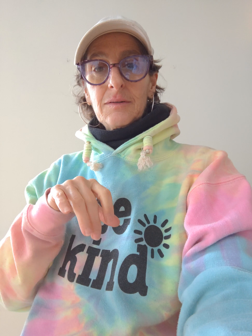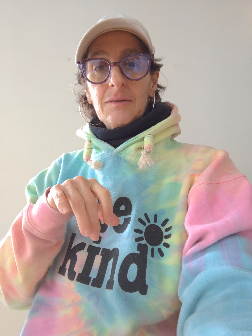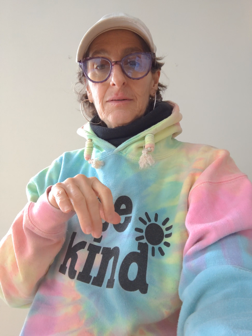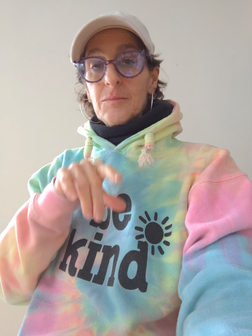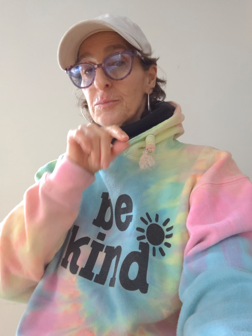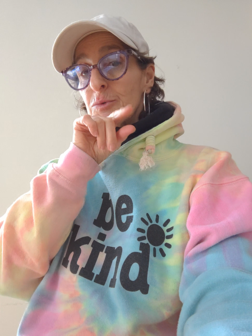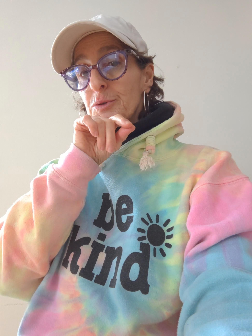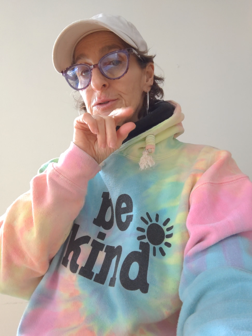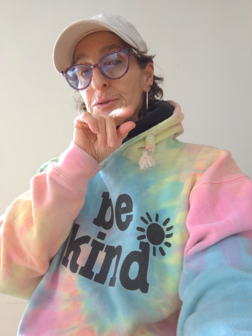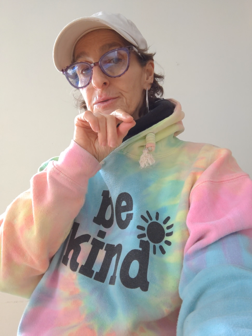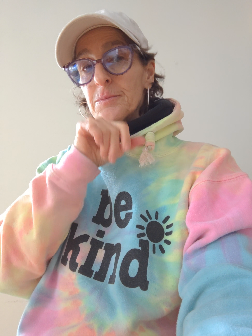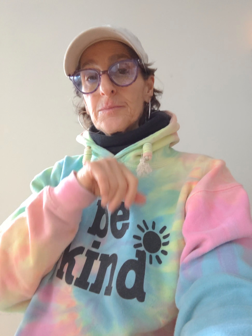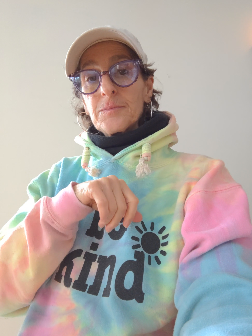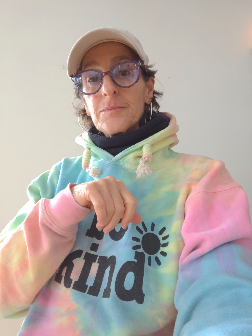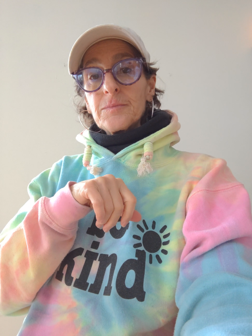bird